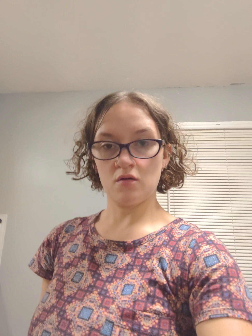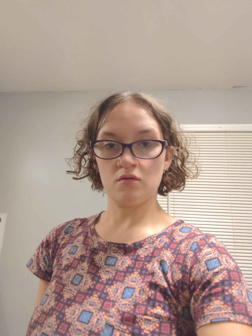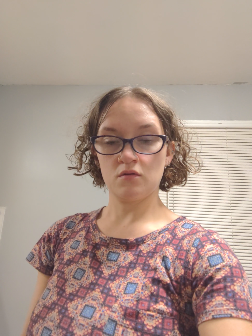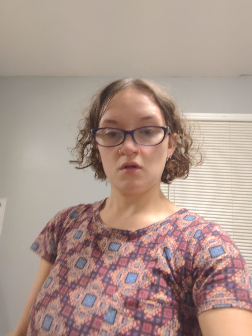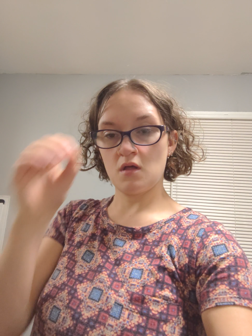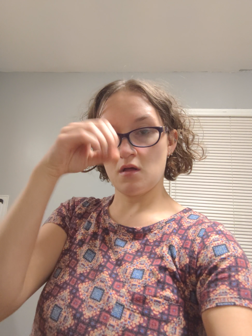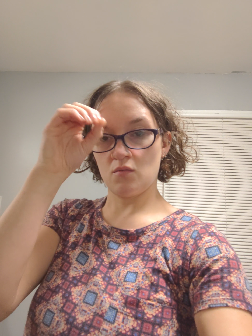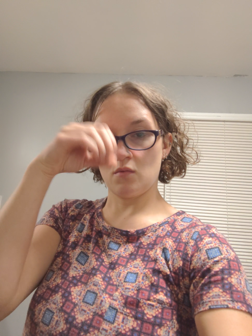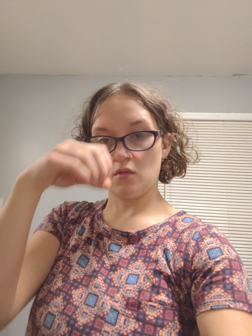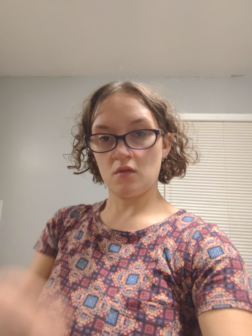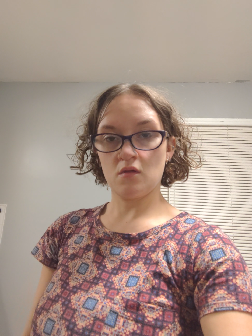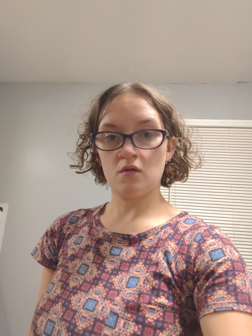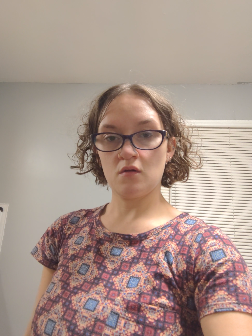owl